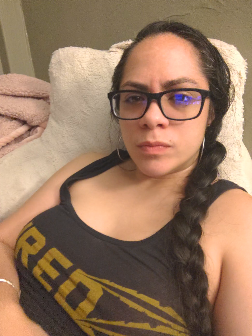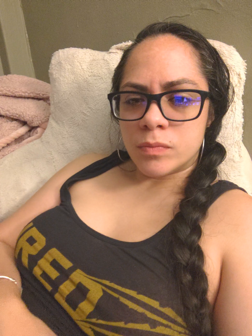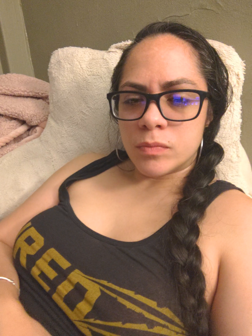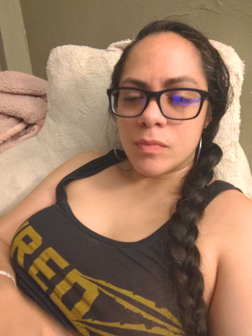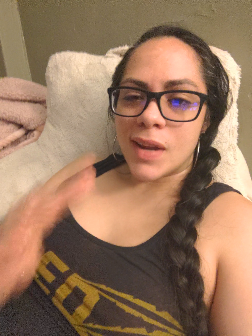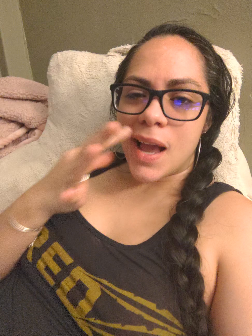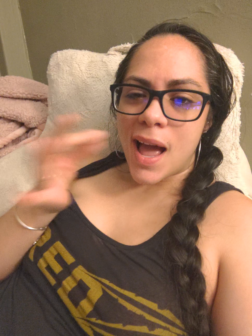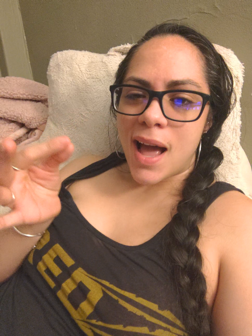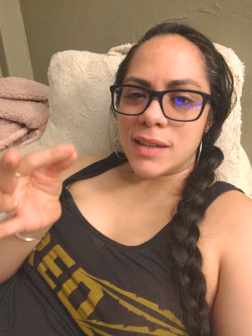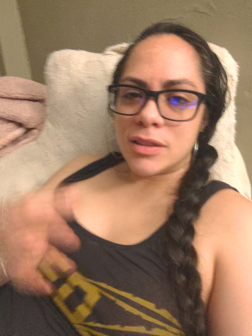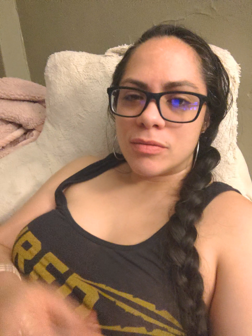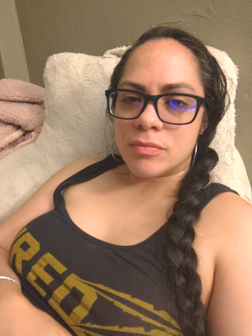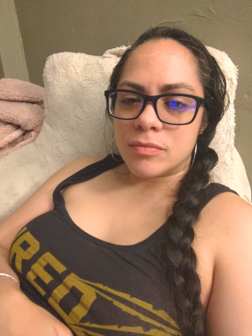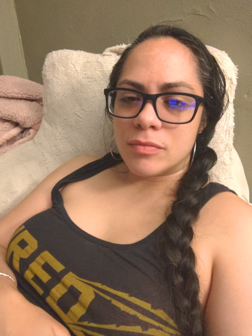cat